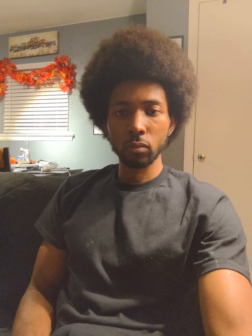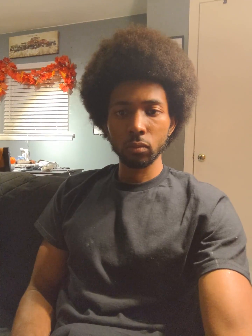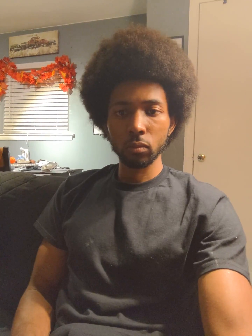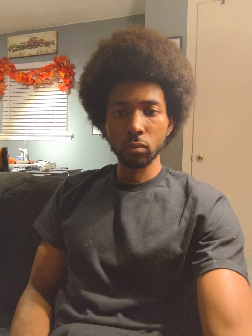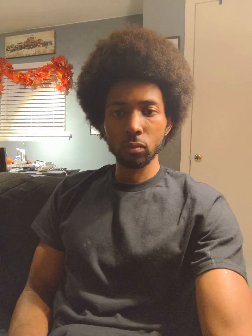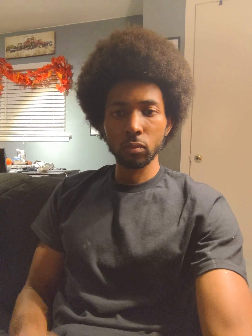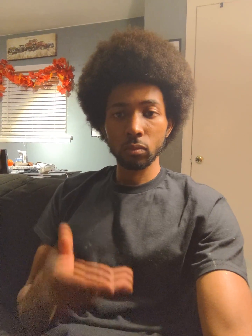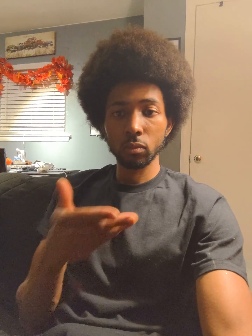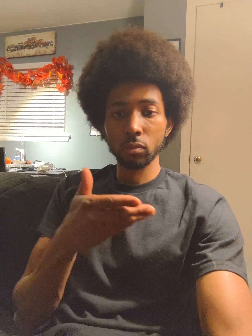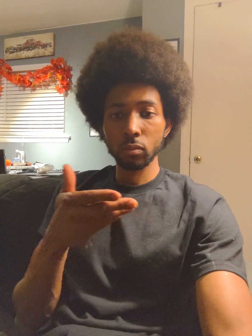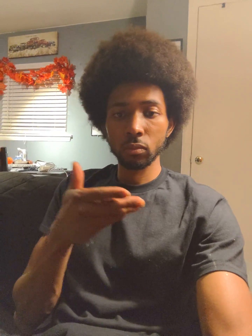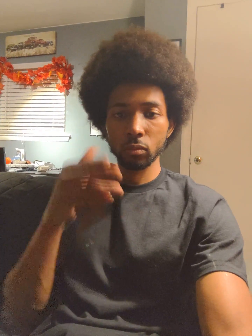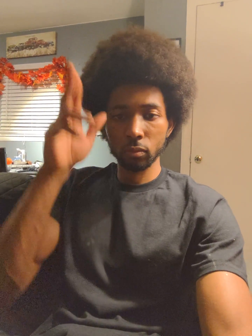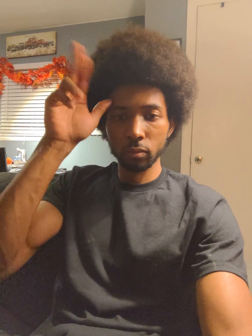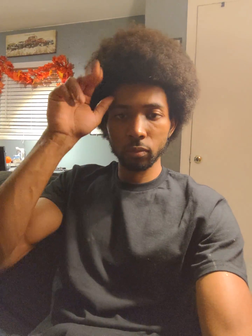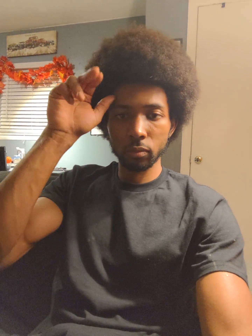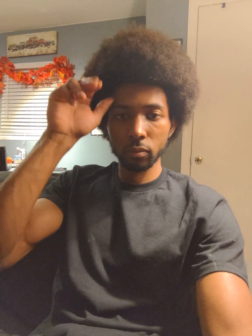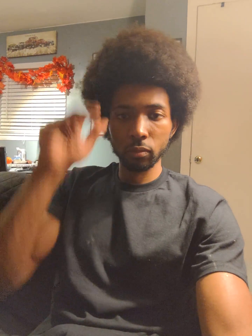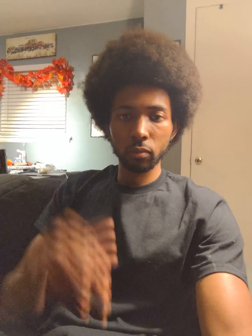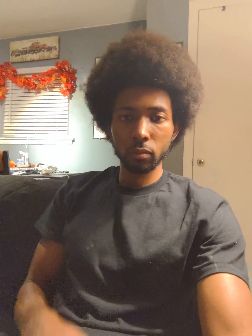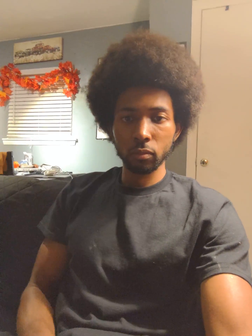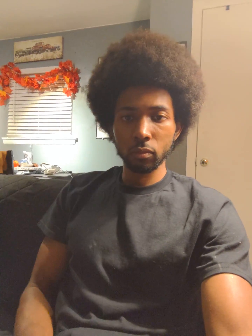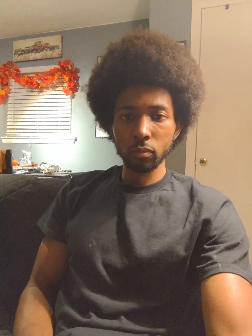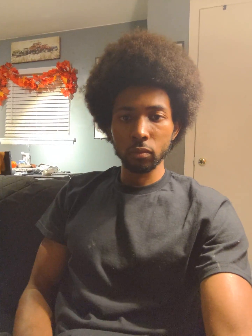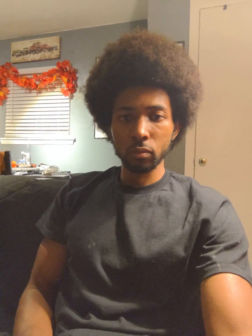pony